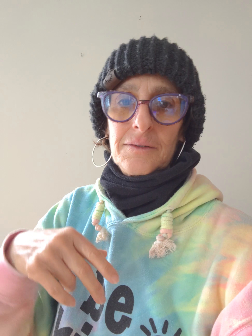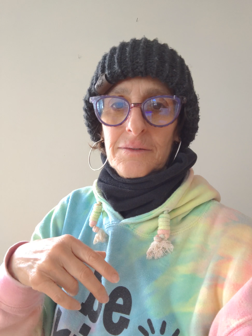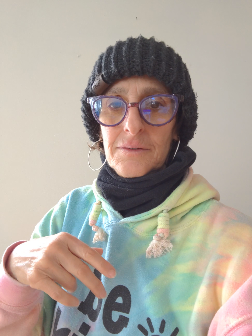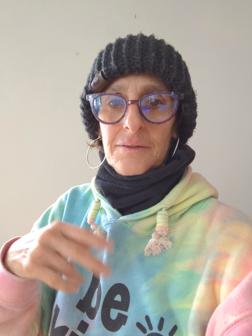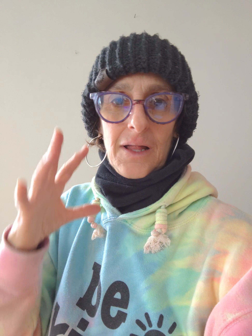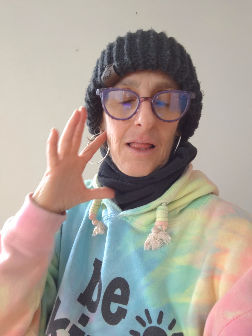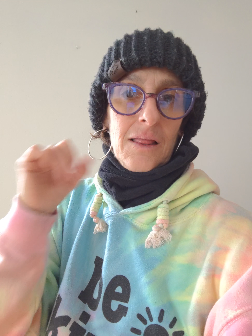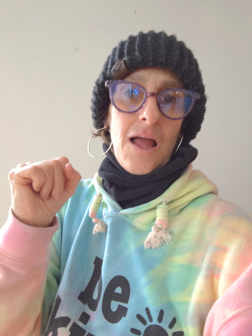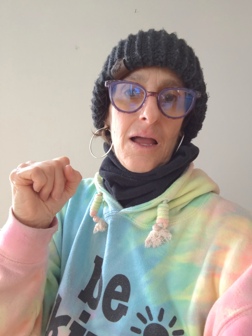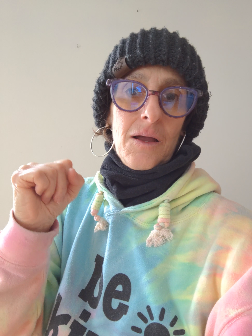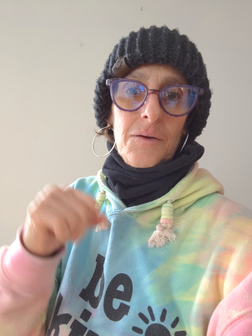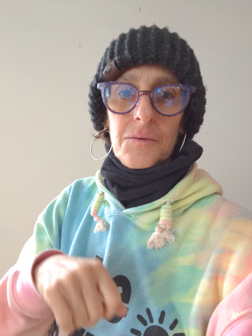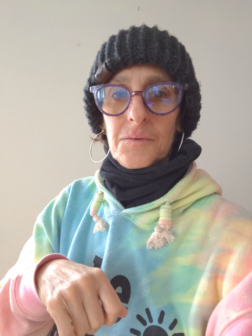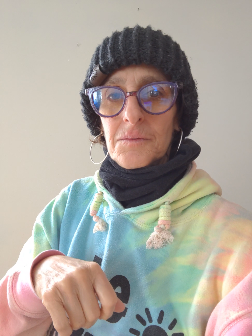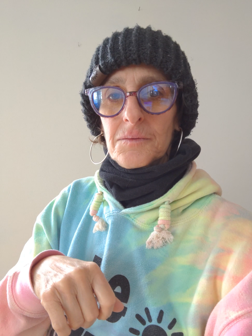loud